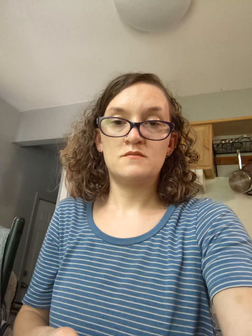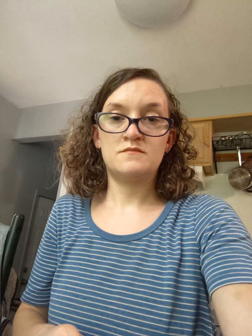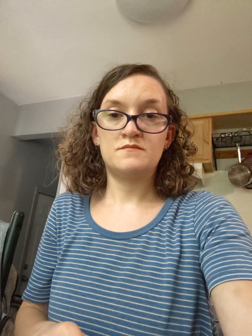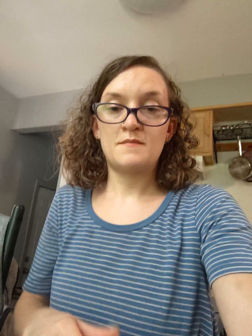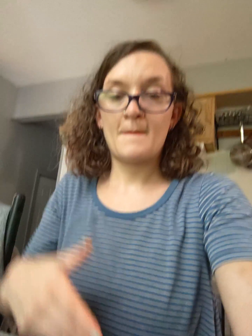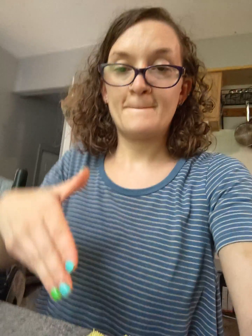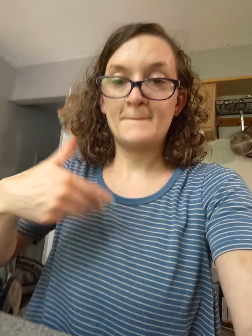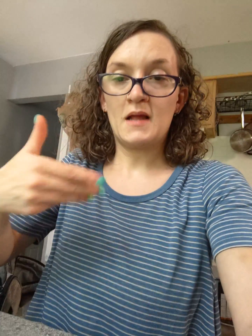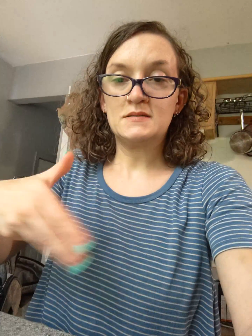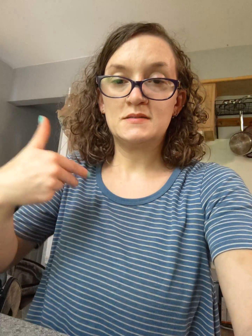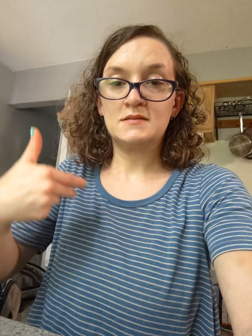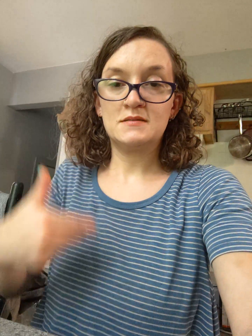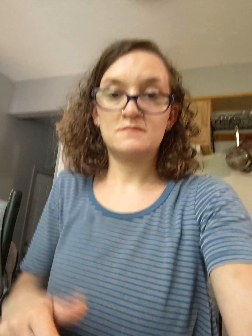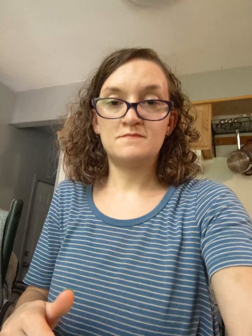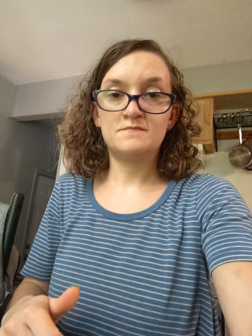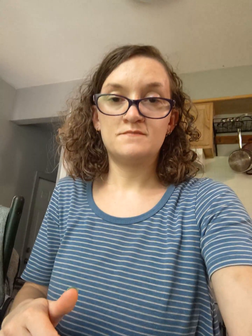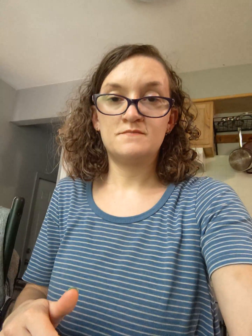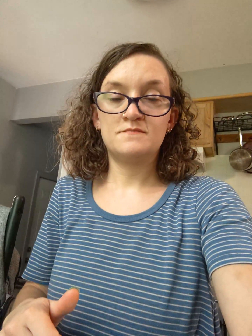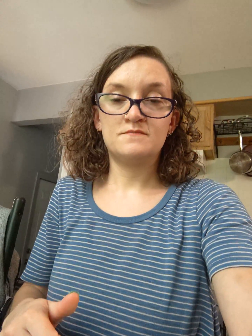pants